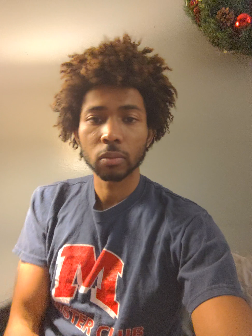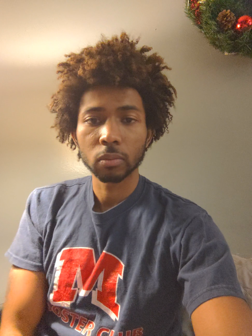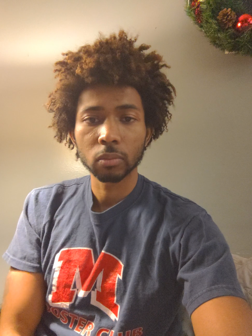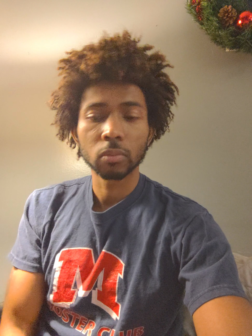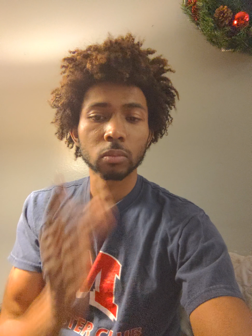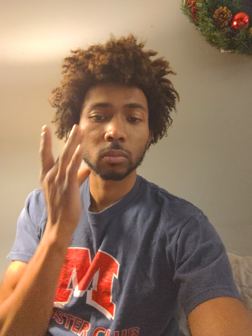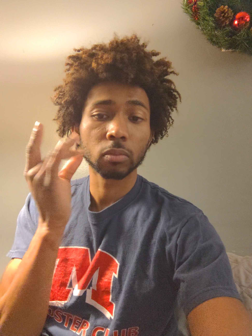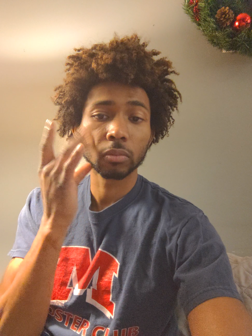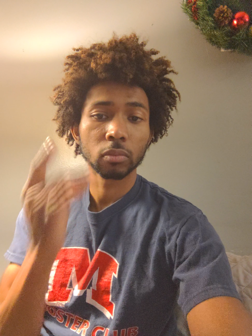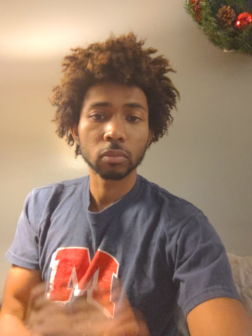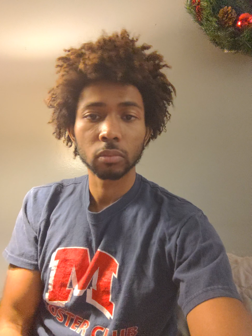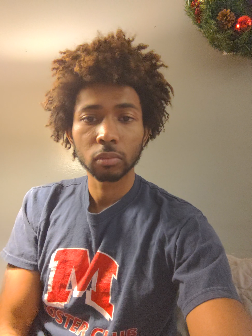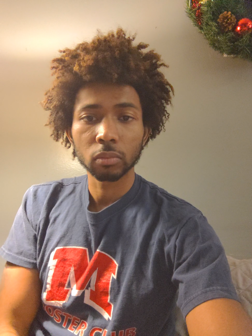kitty